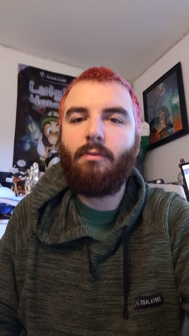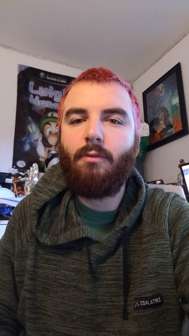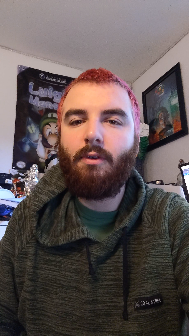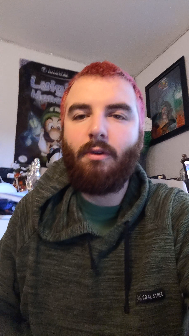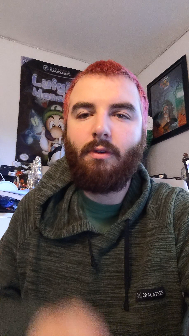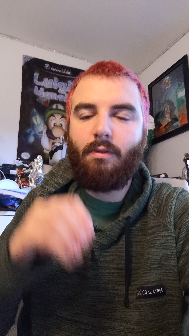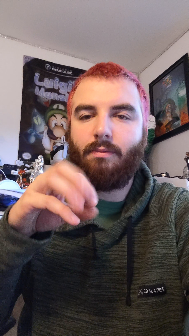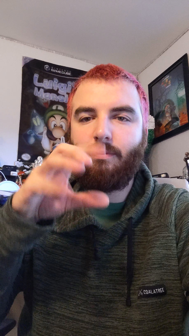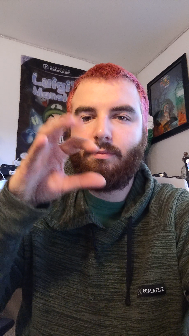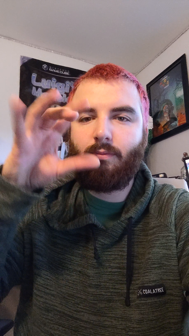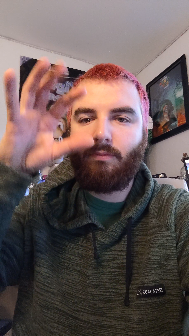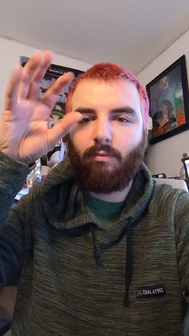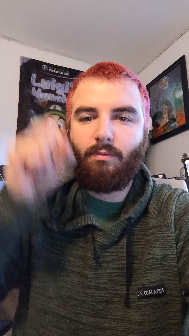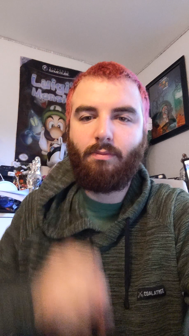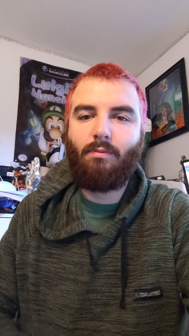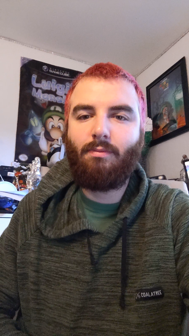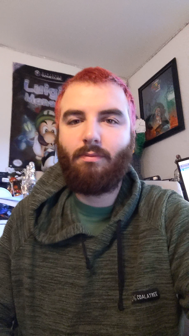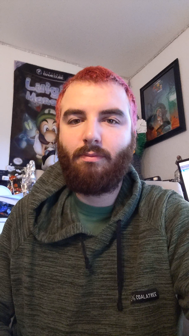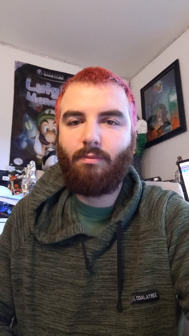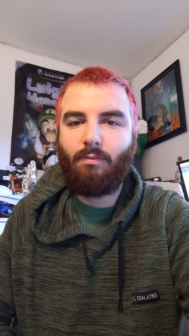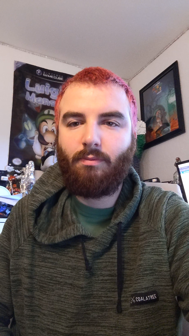bubbles